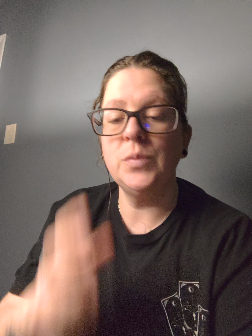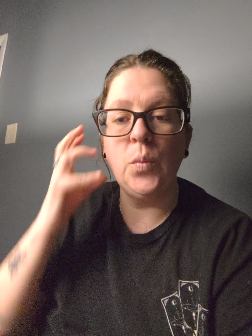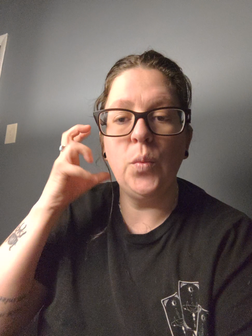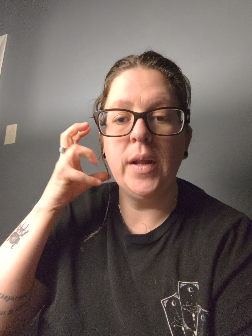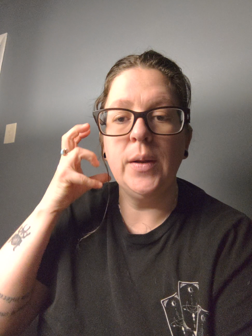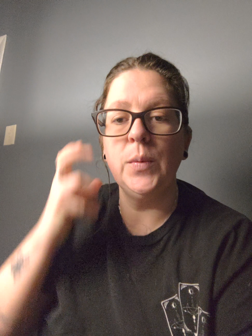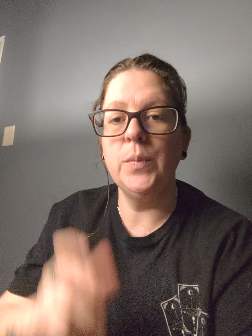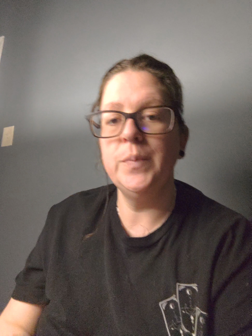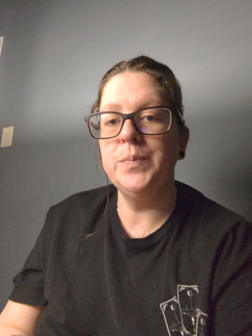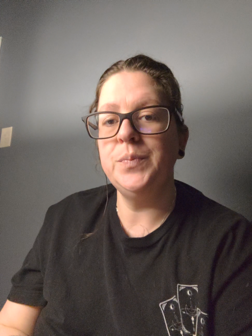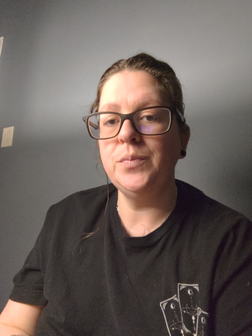radio